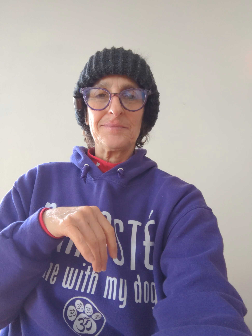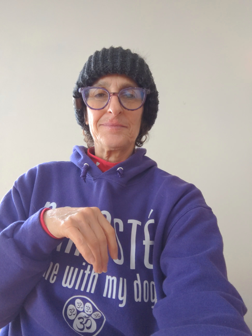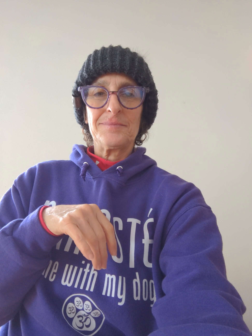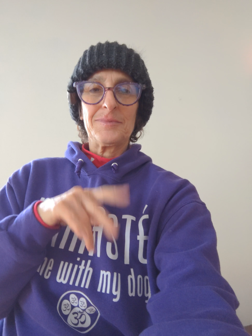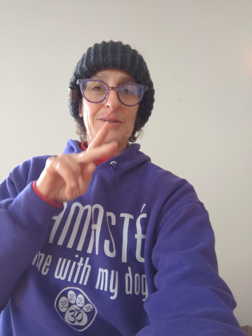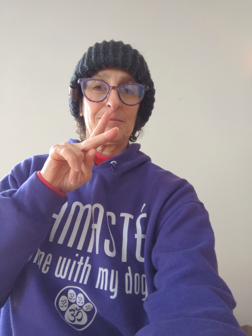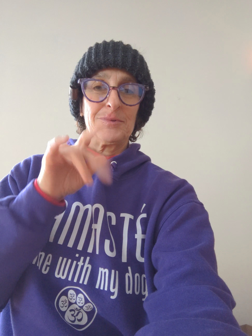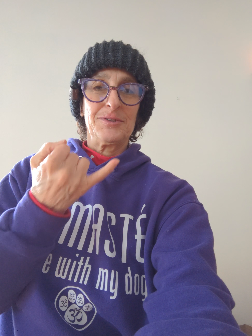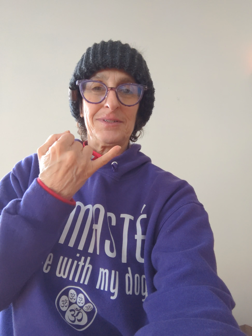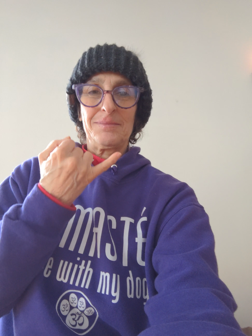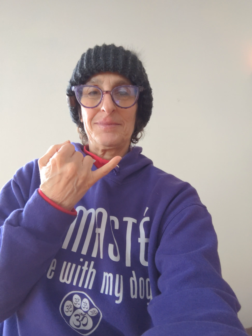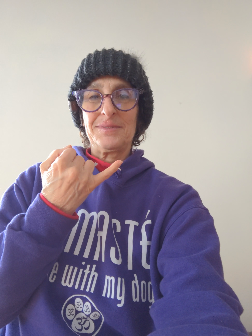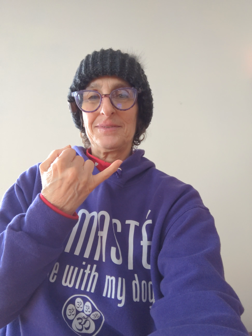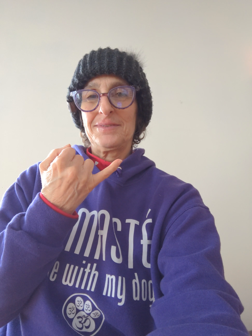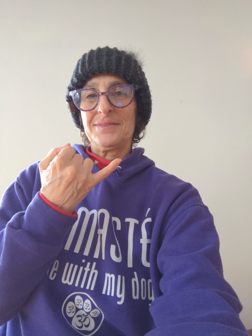pajamas